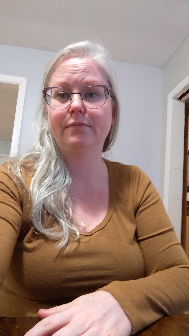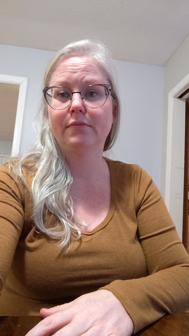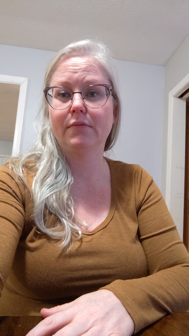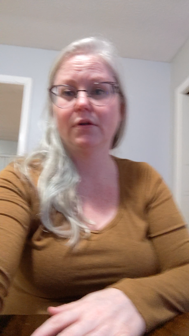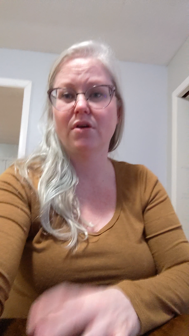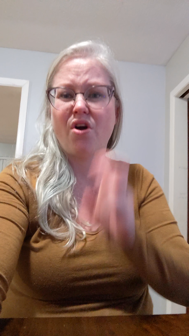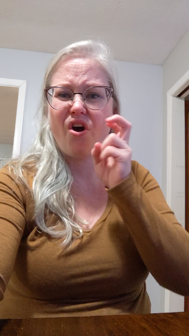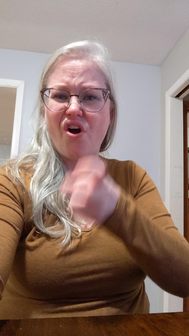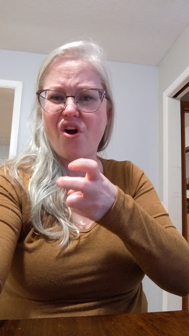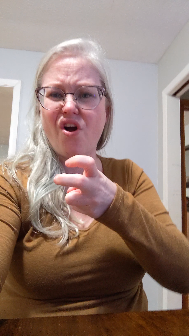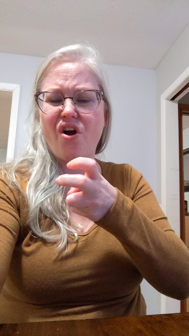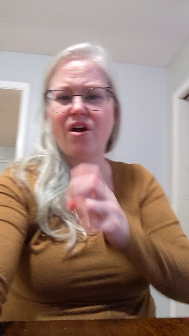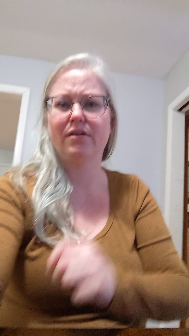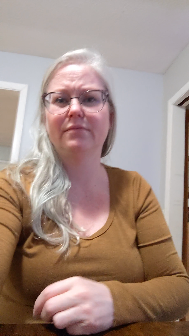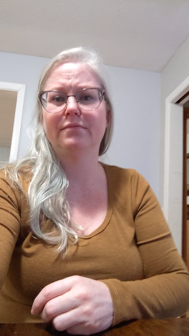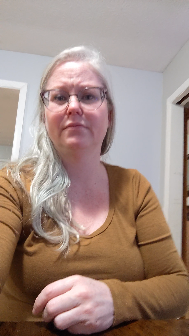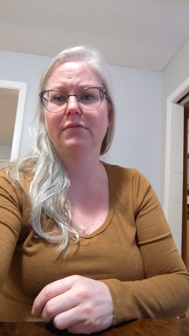hard